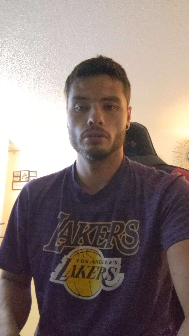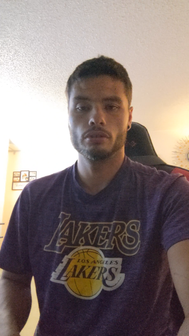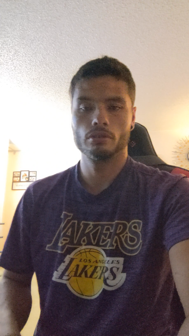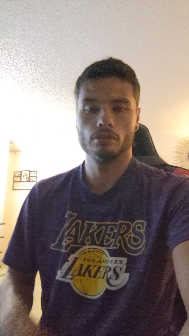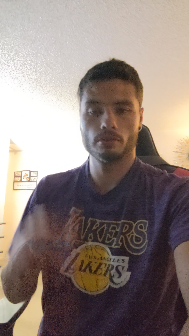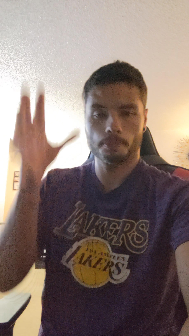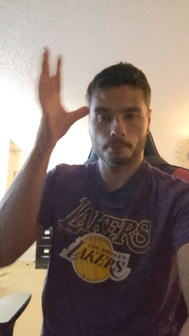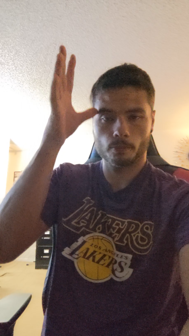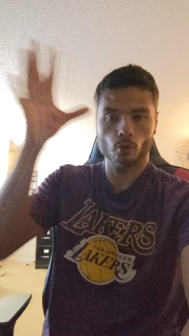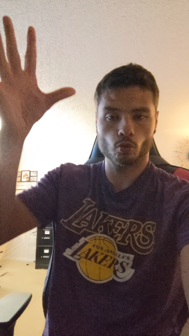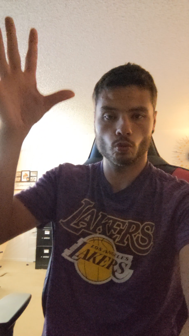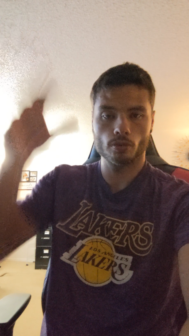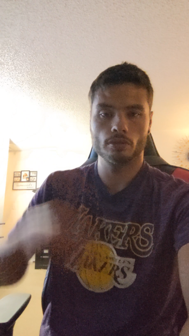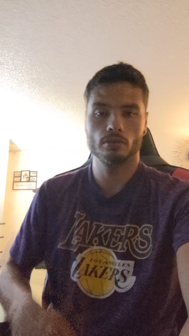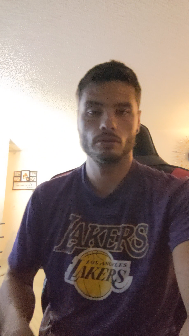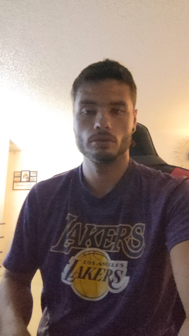moose